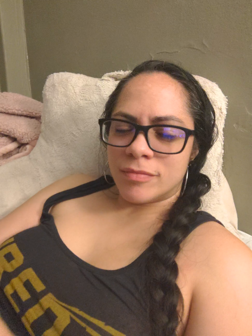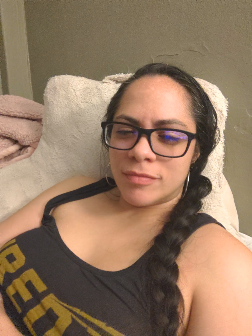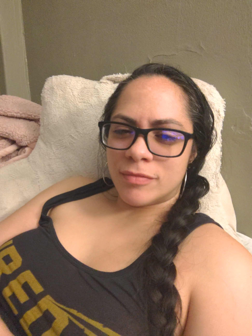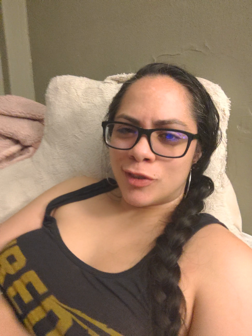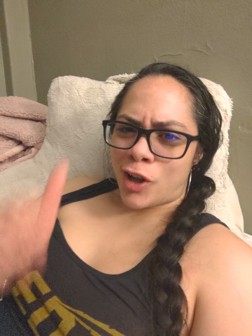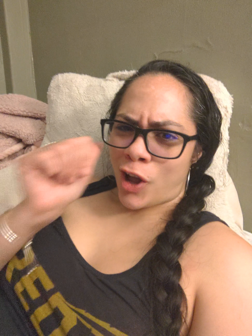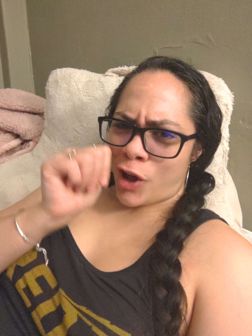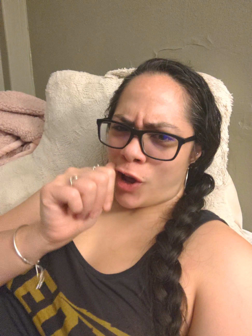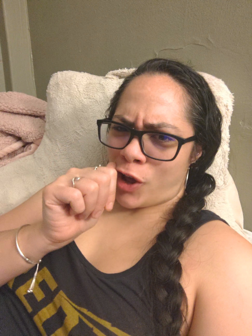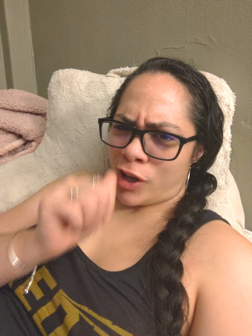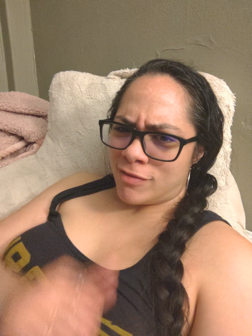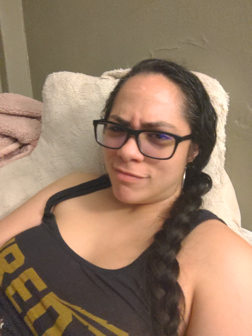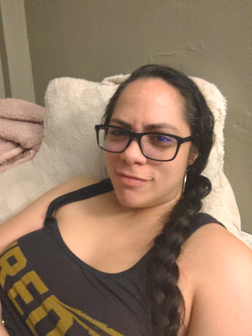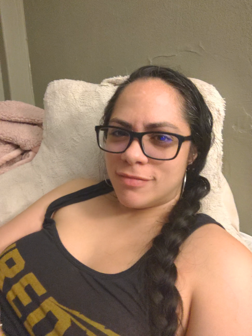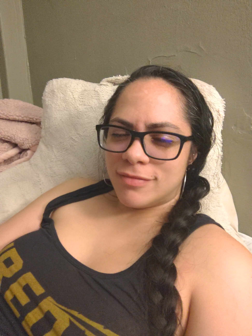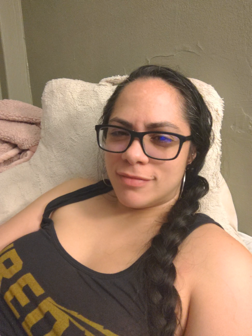girl